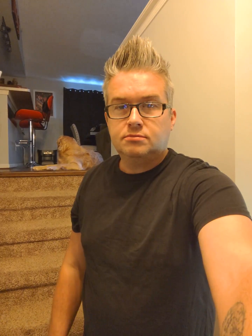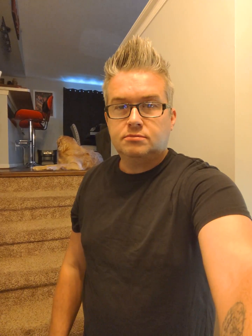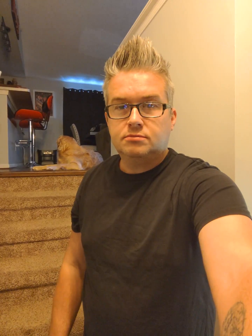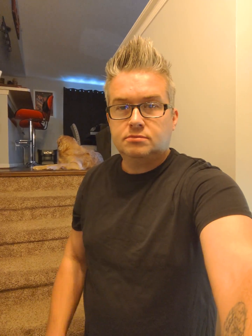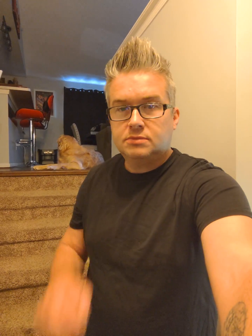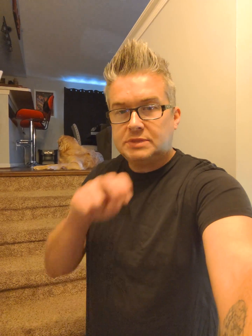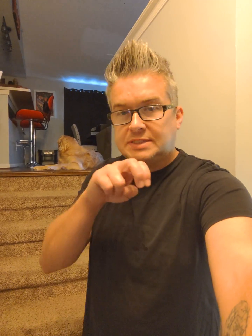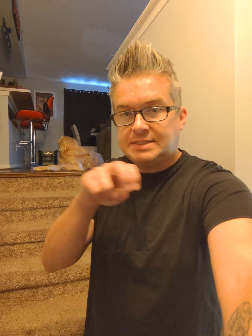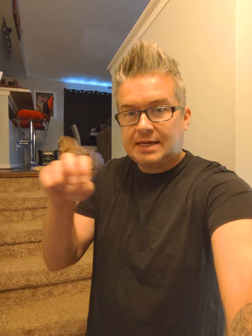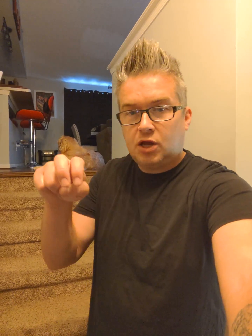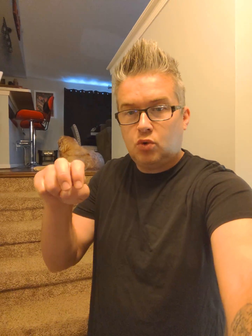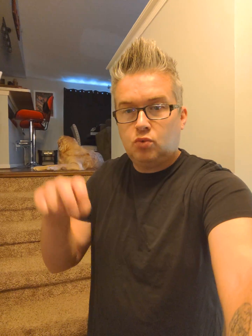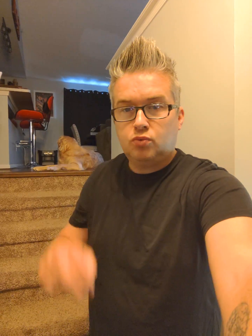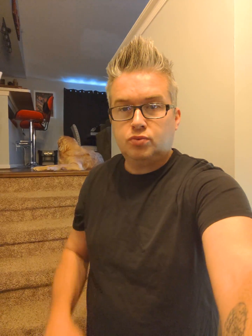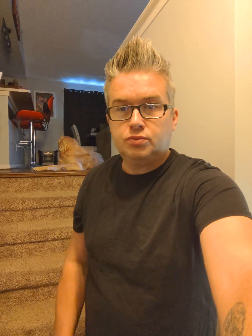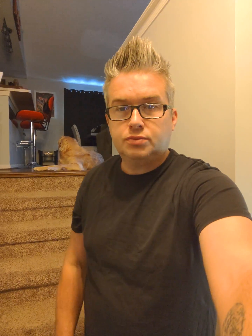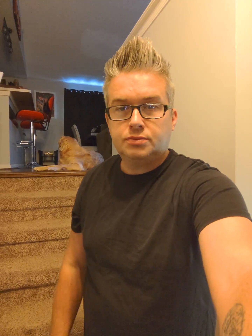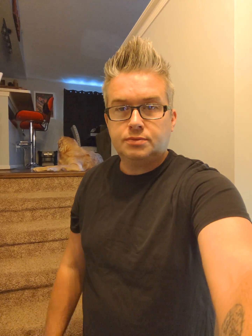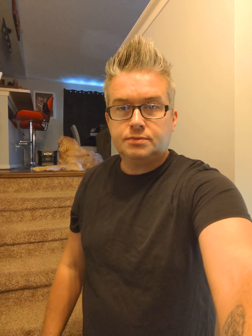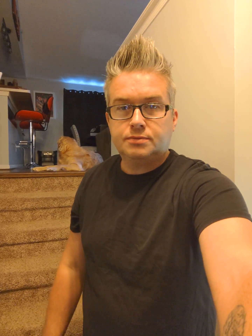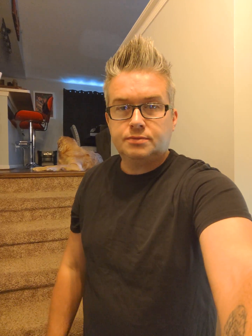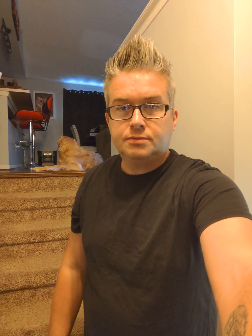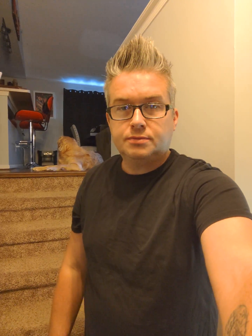porch